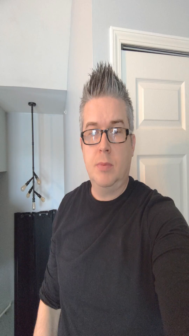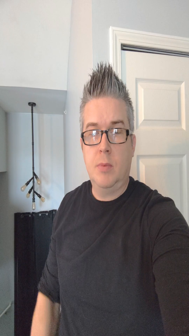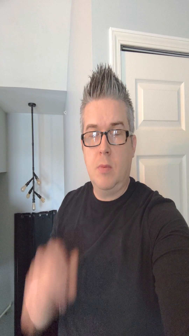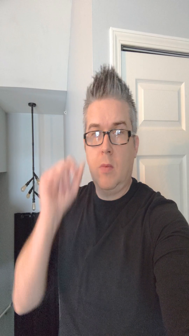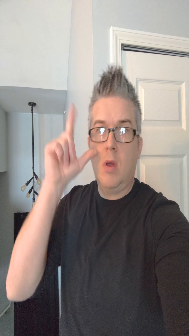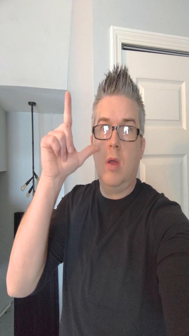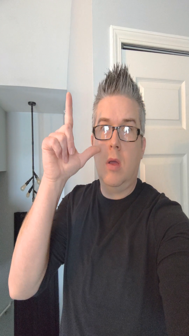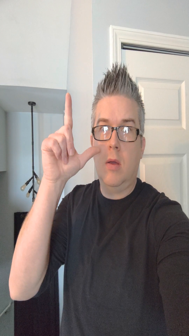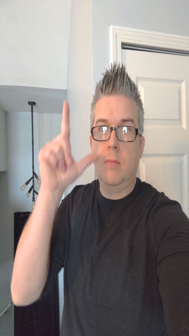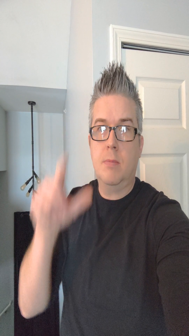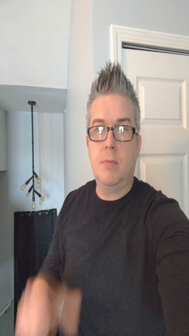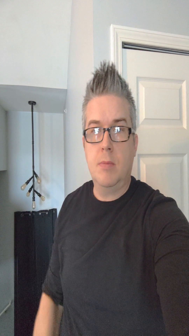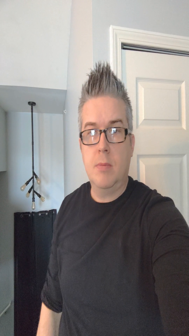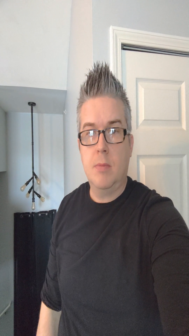awake